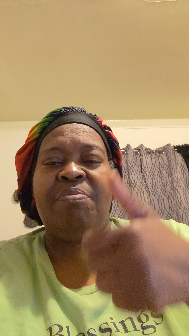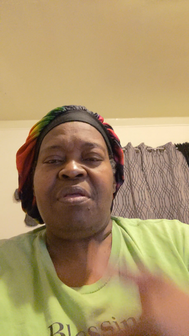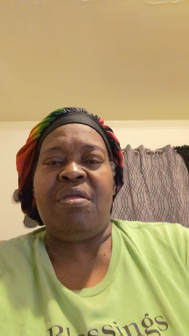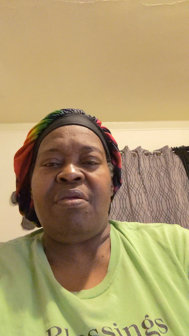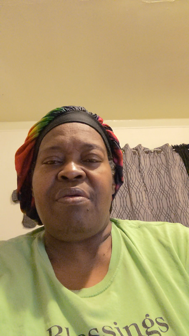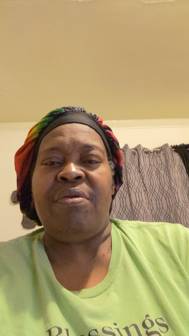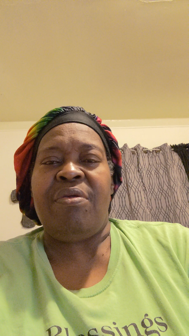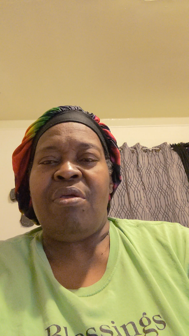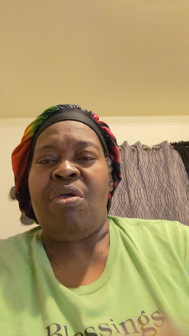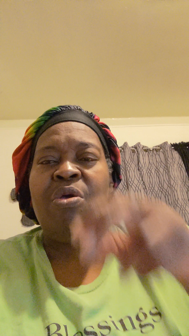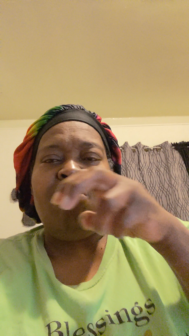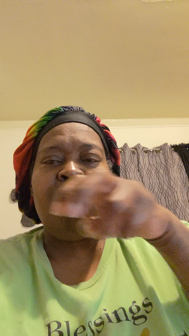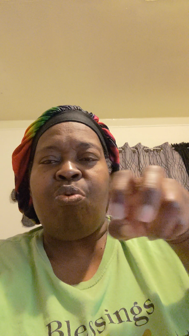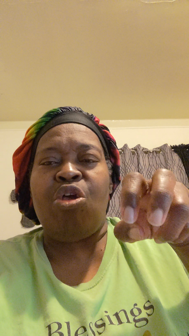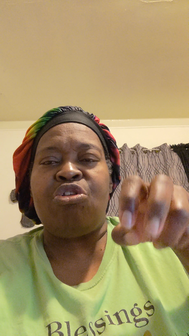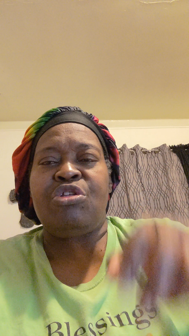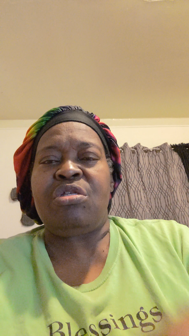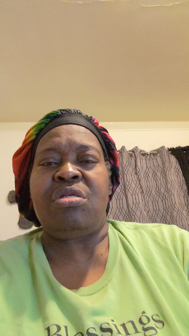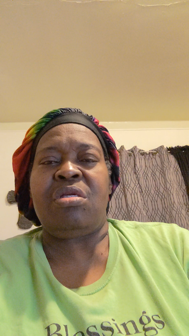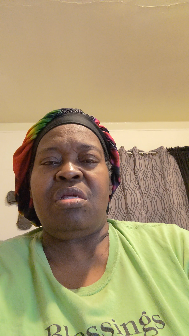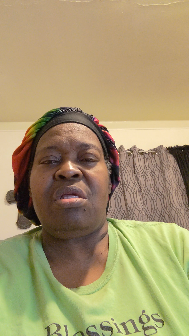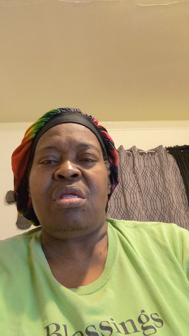porch